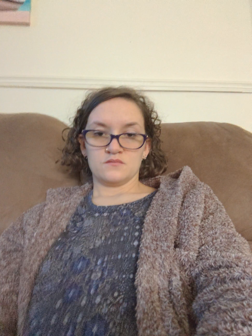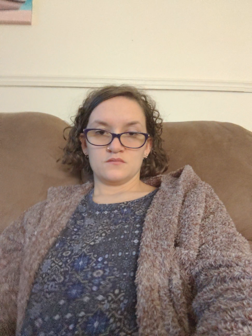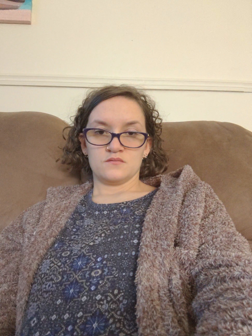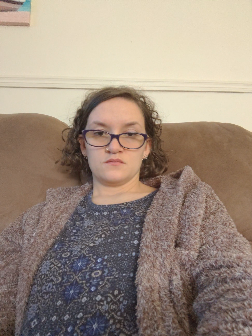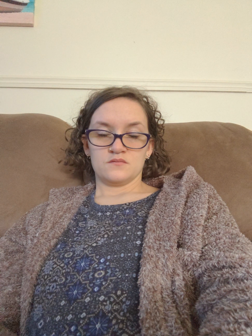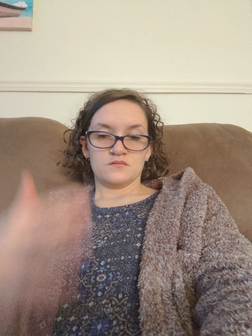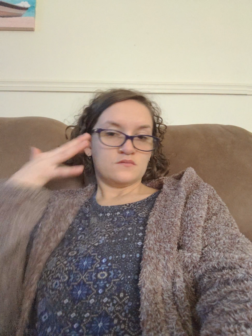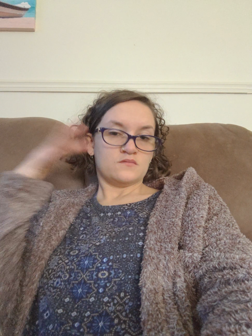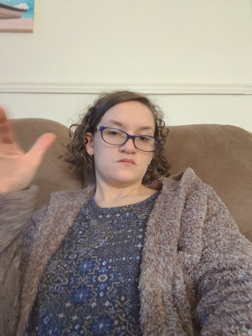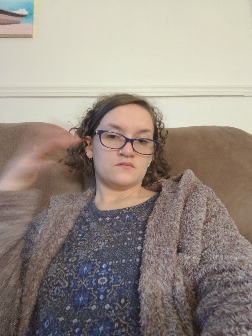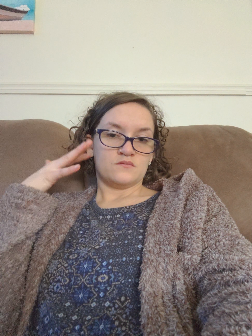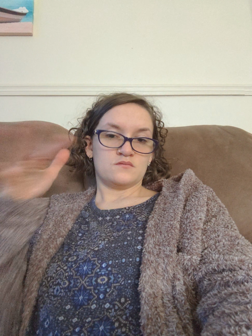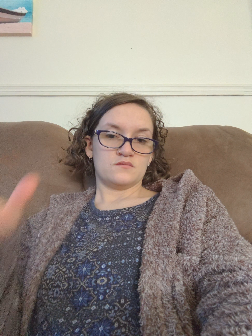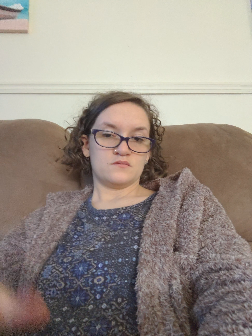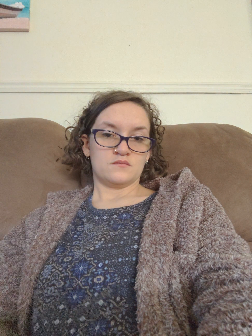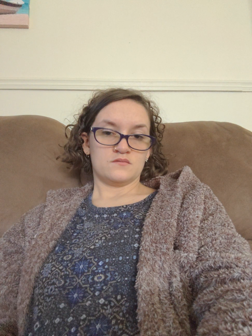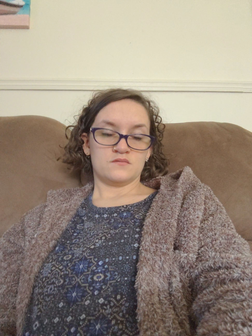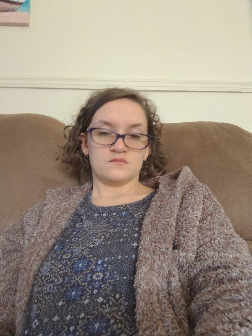noisy